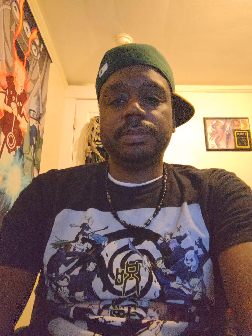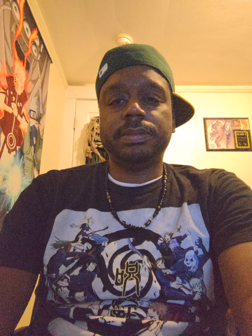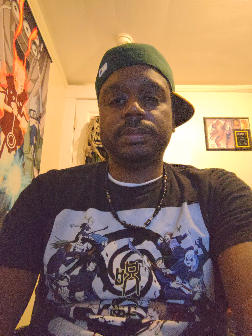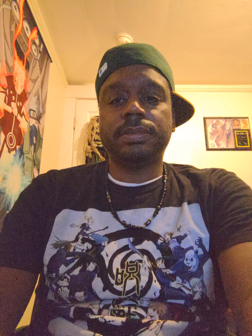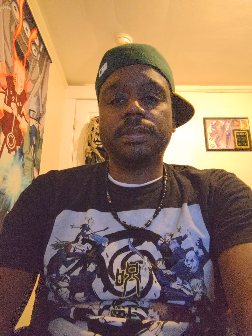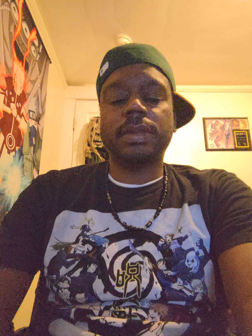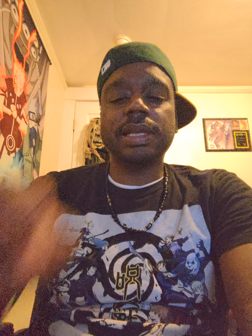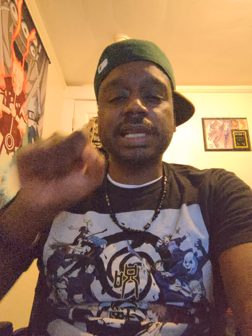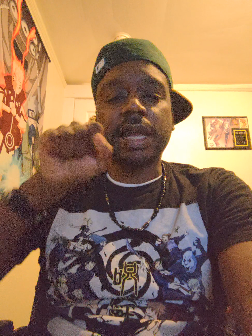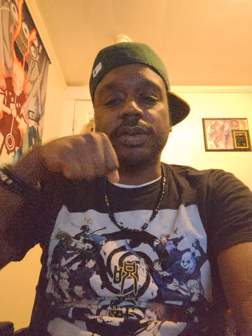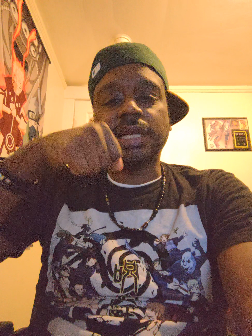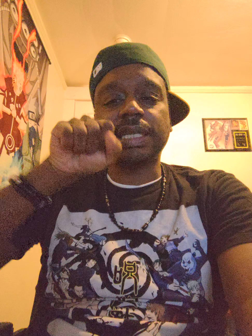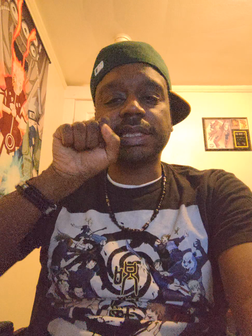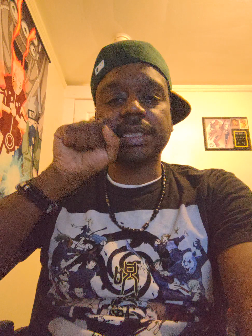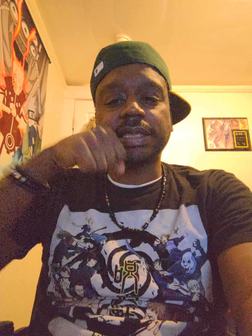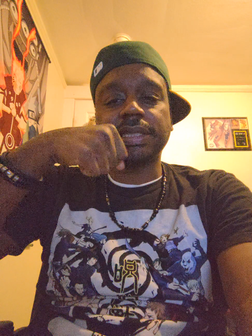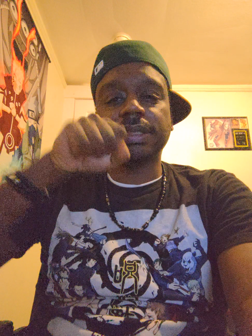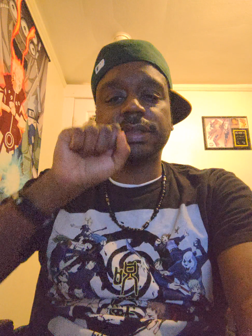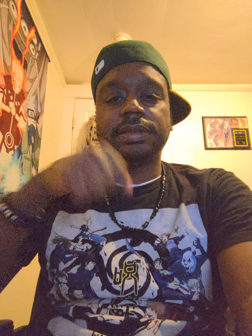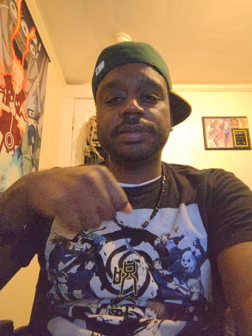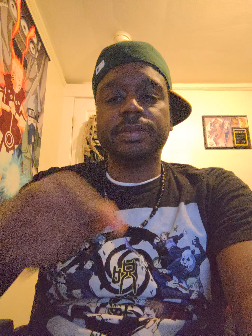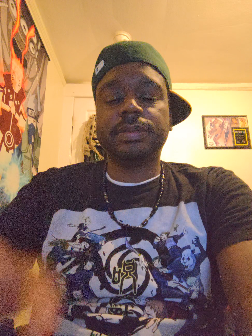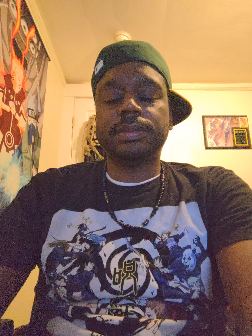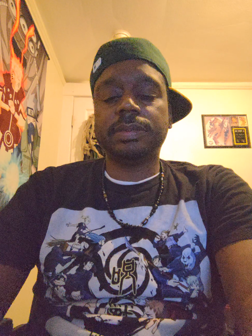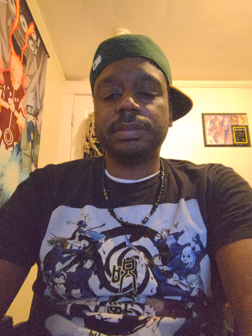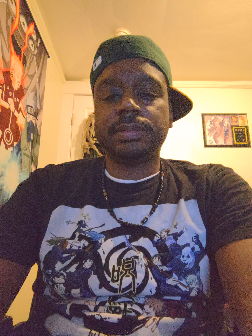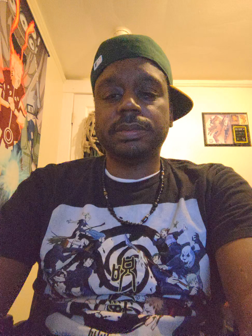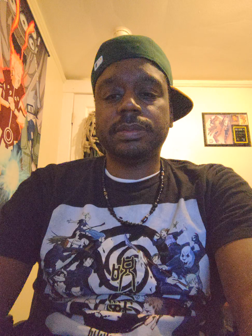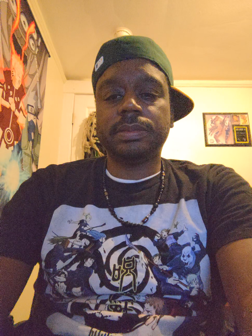carrot